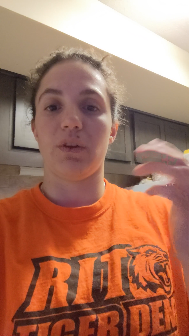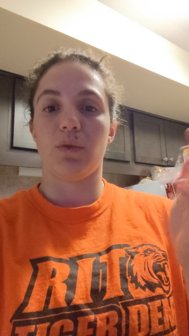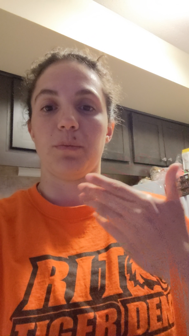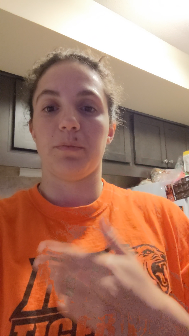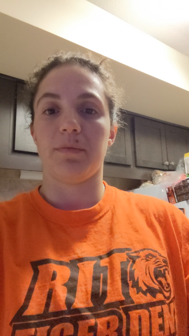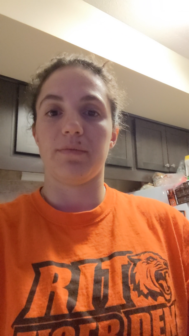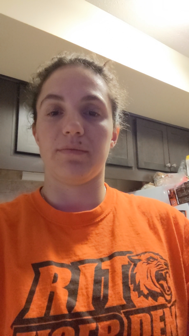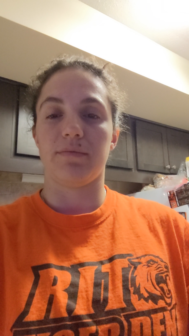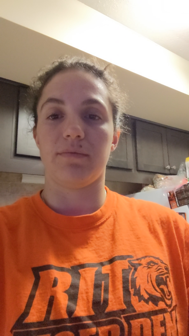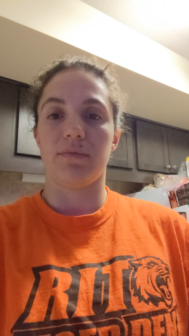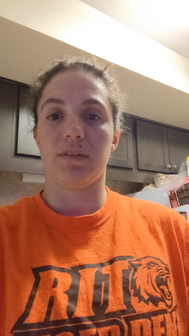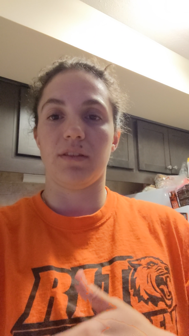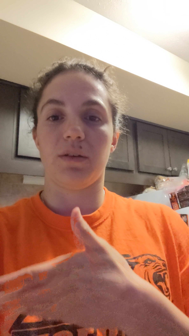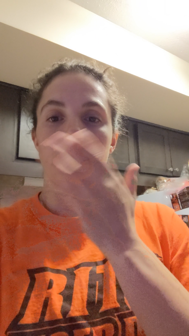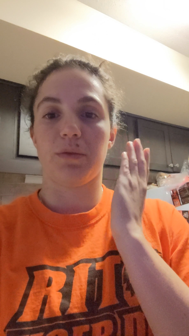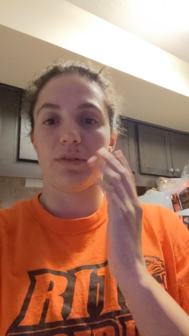all gone